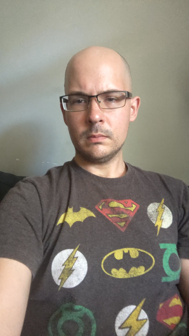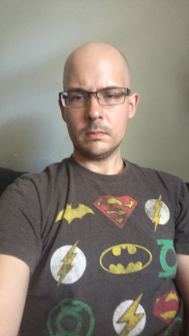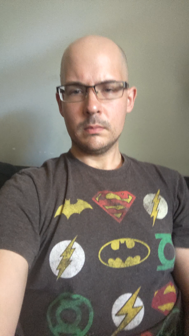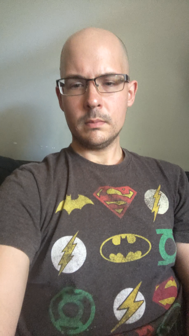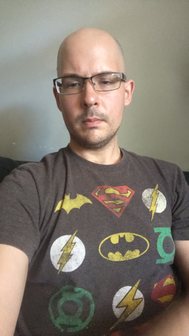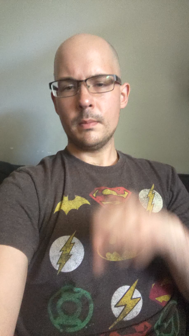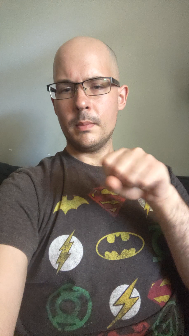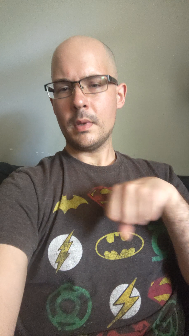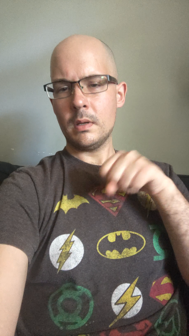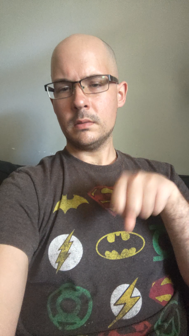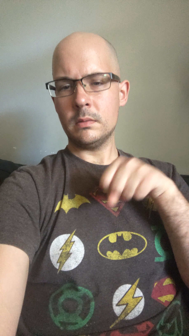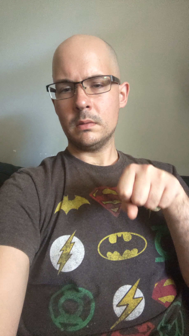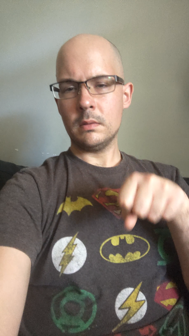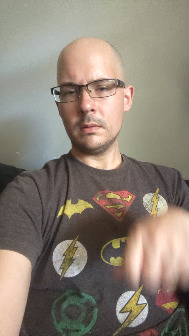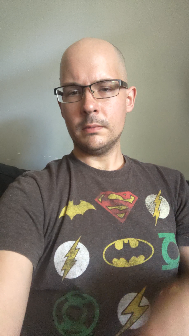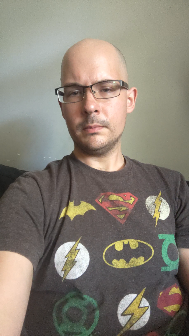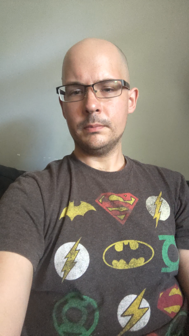bicycle